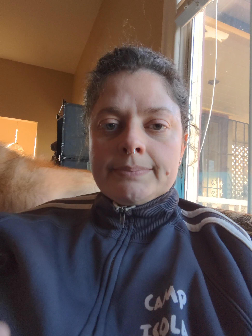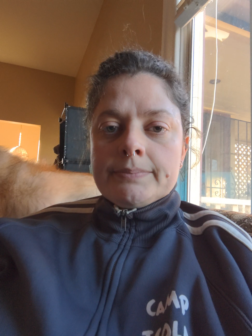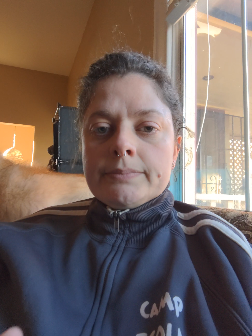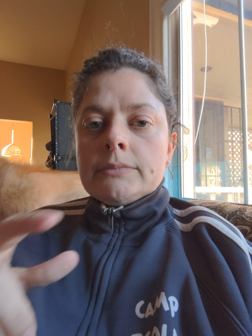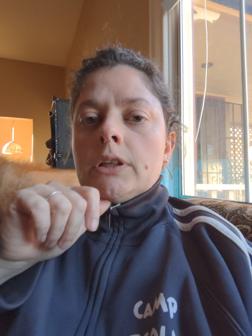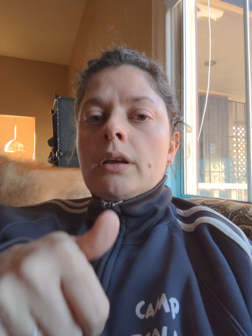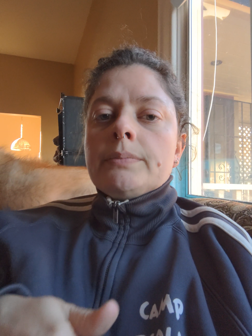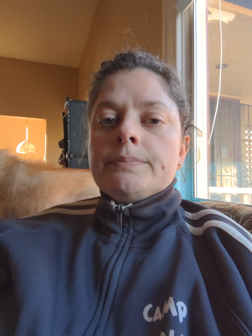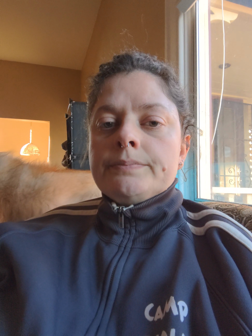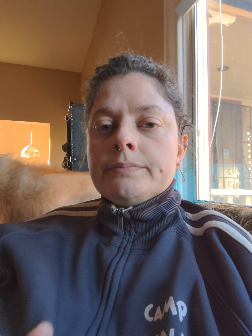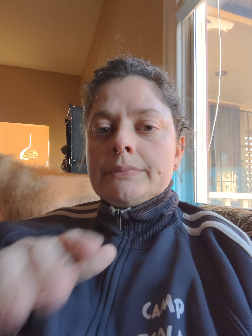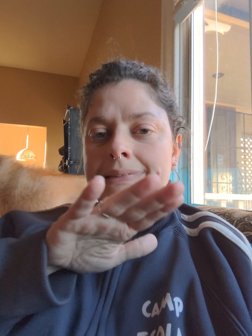not